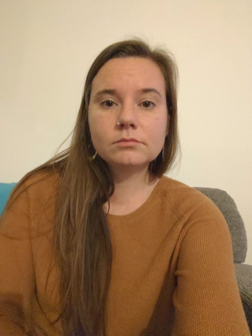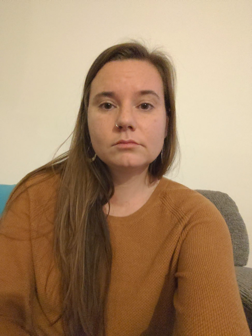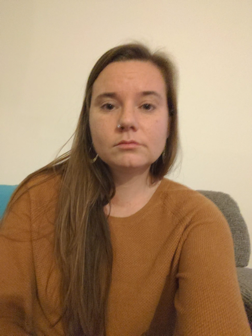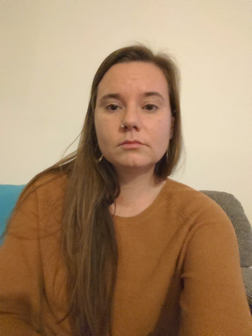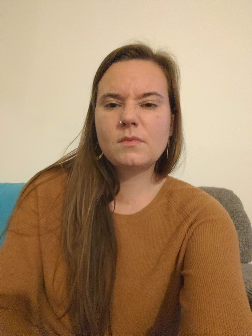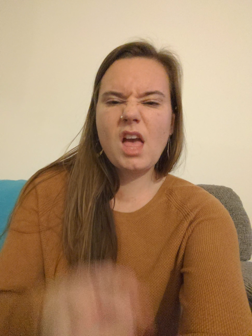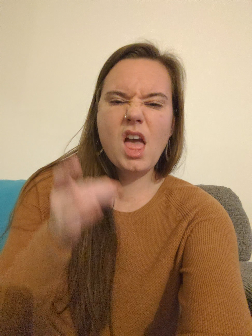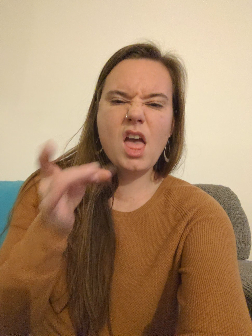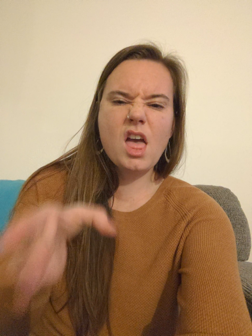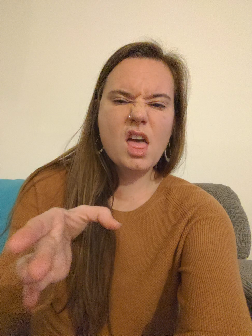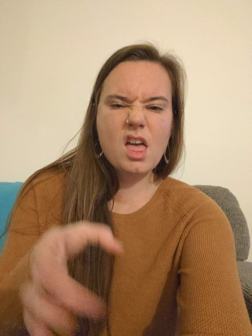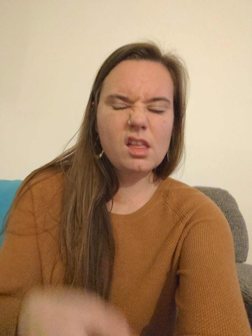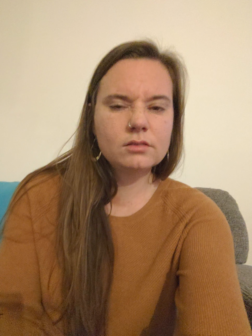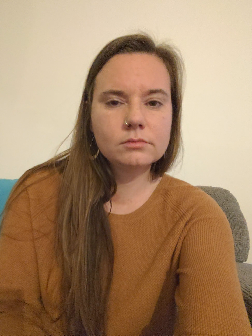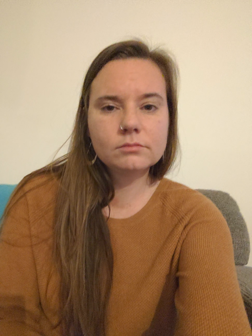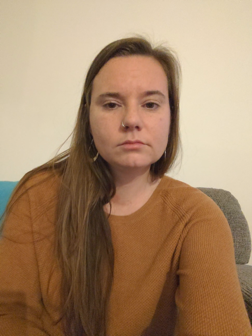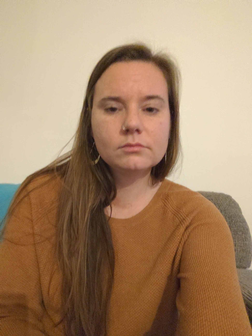hate